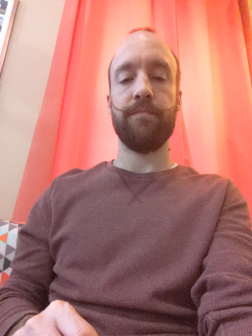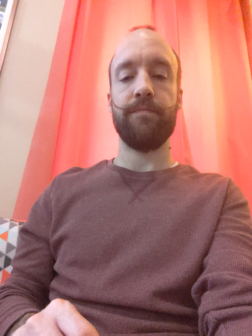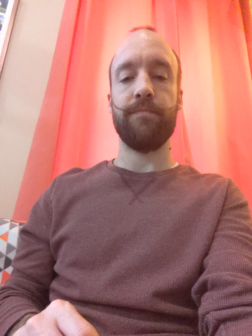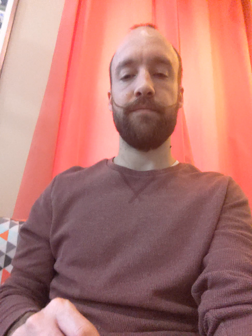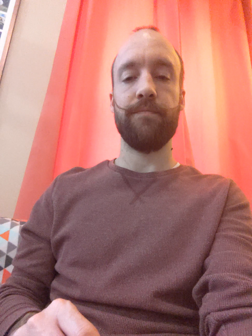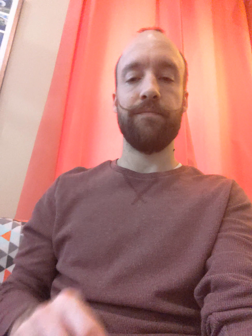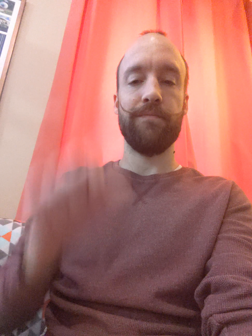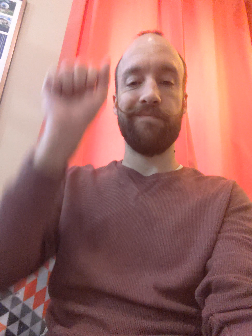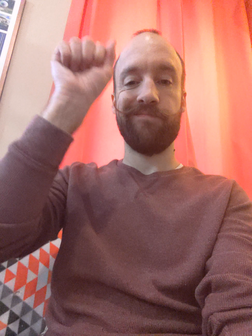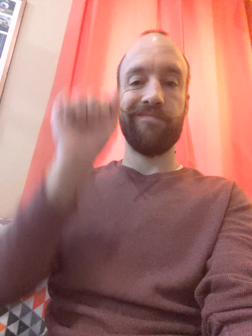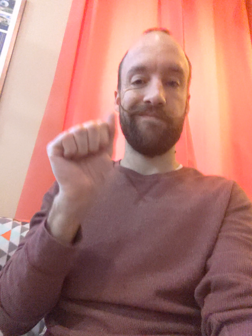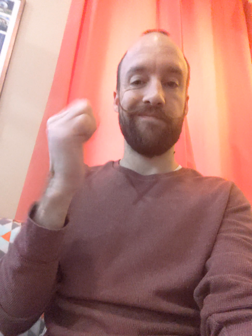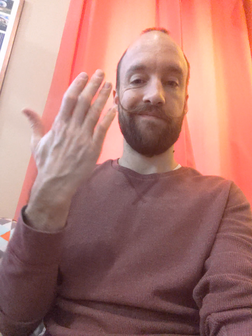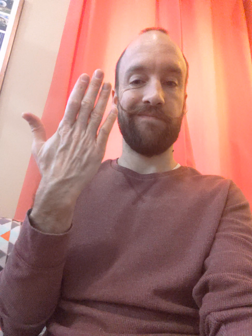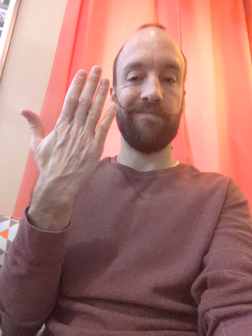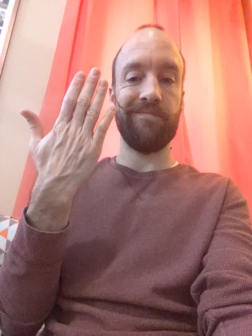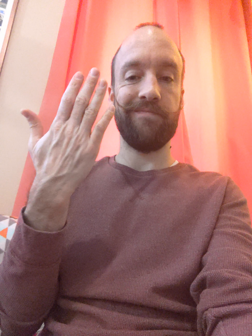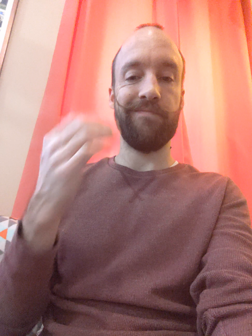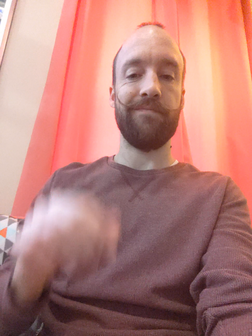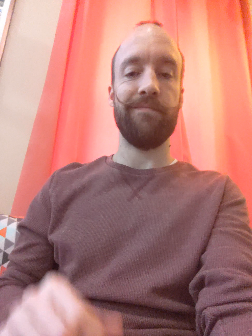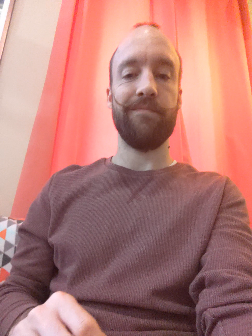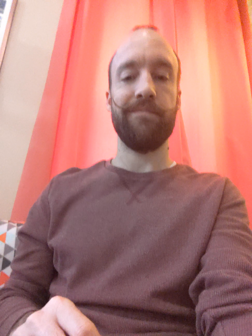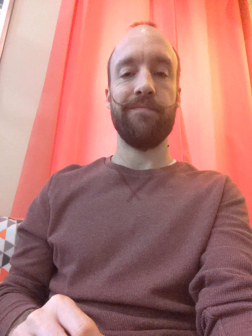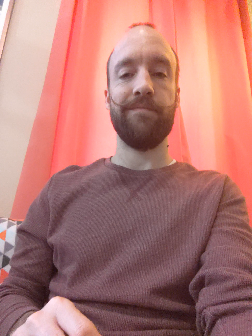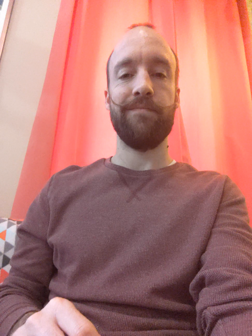mitten